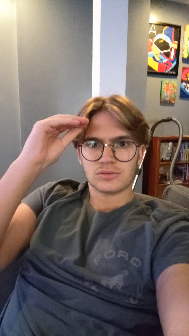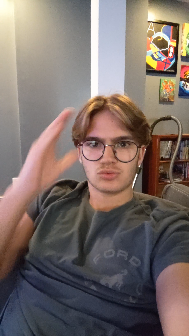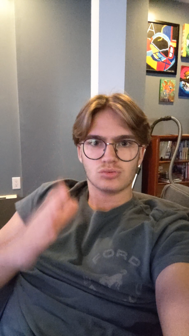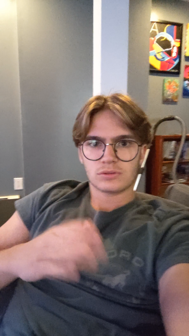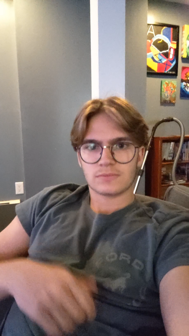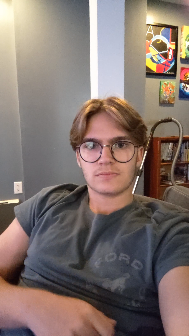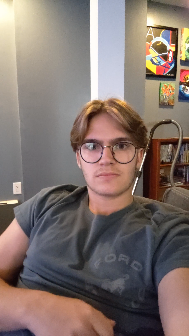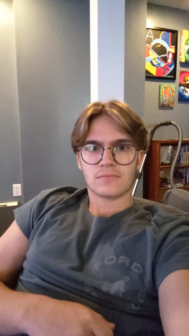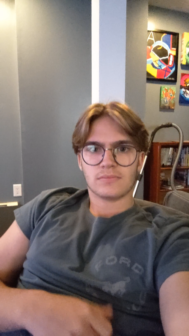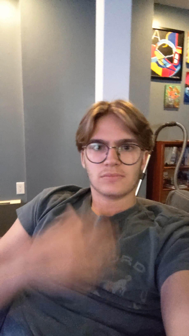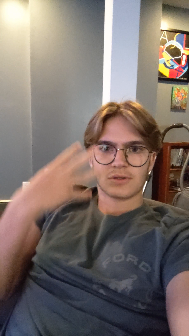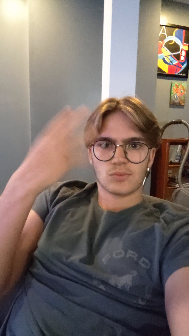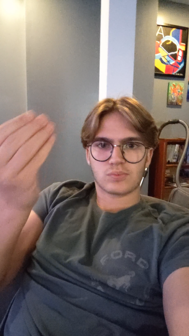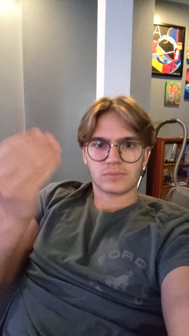got to